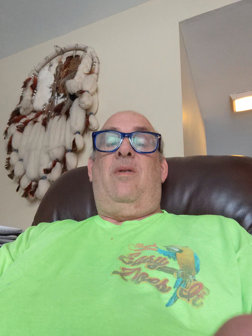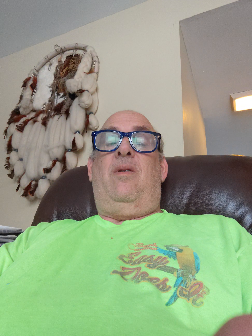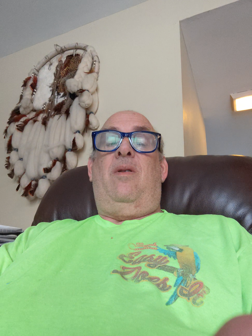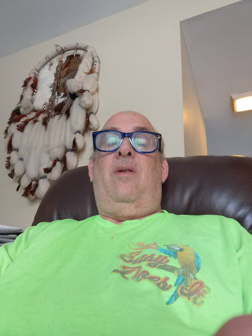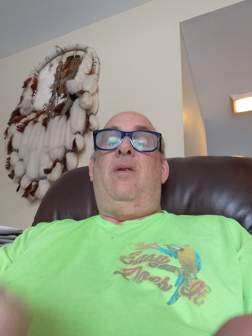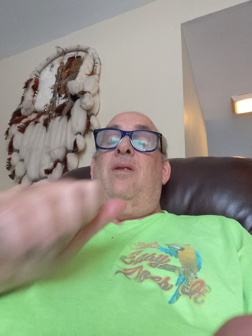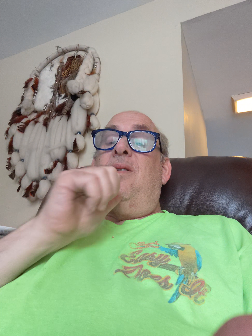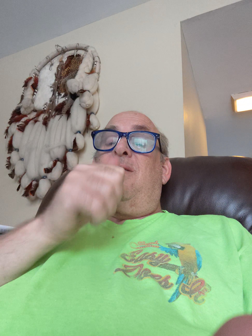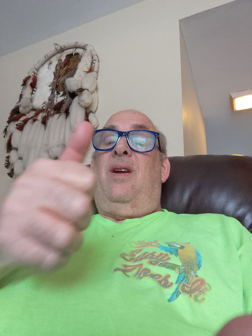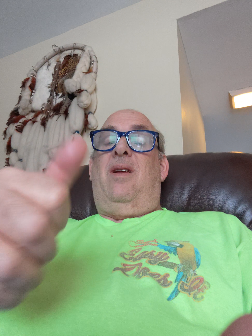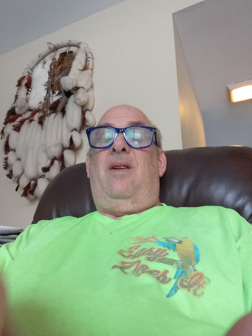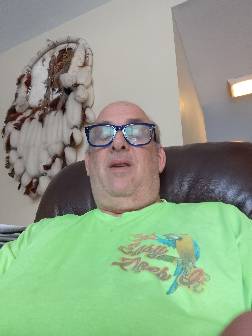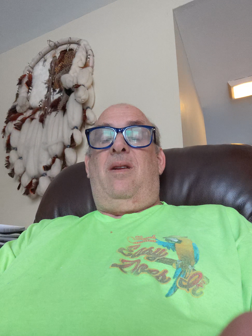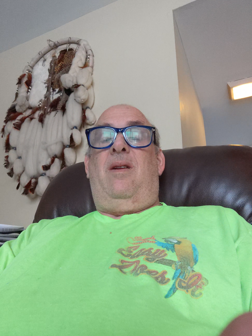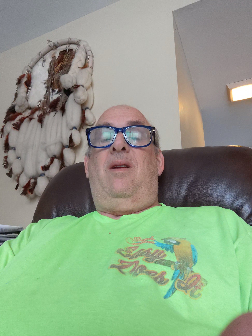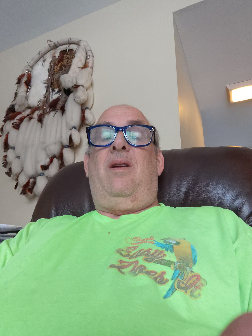not